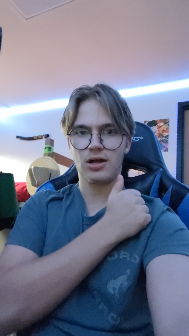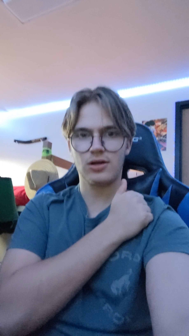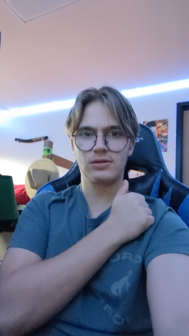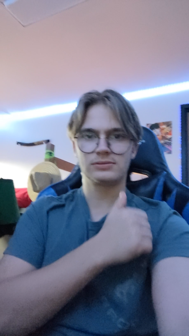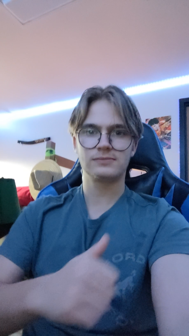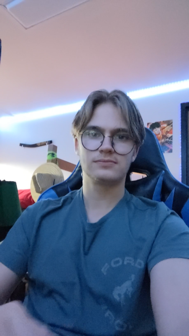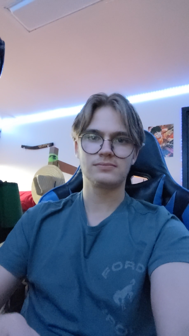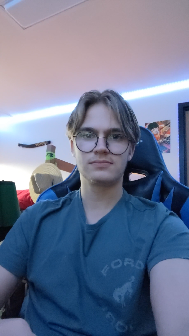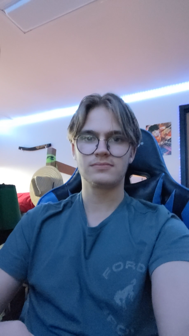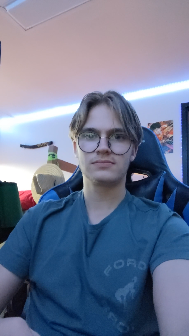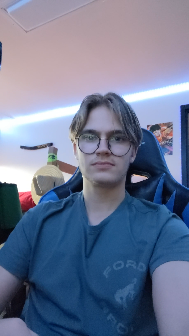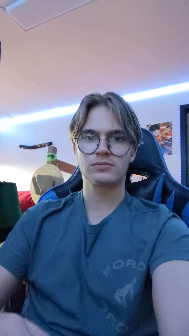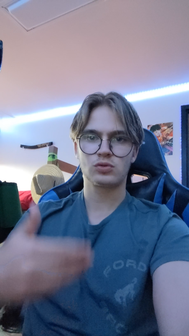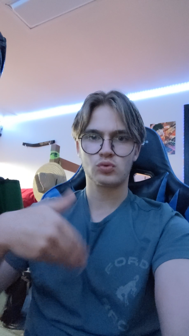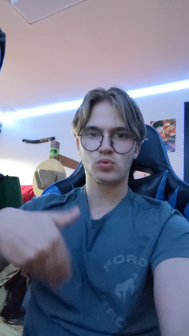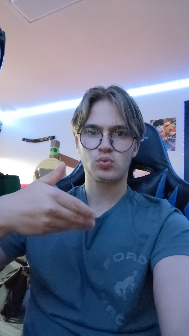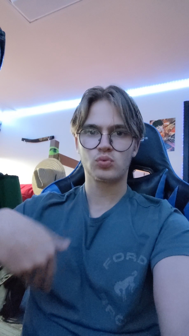shorts